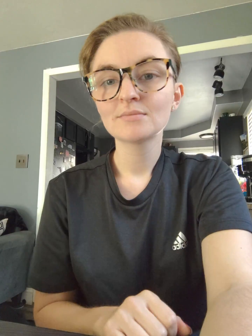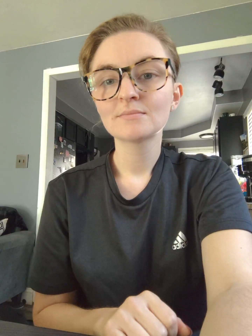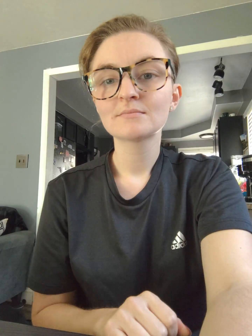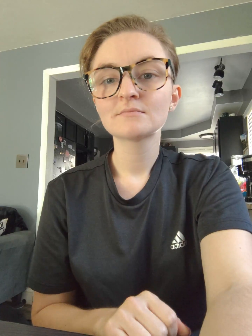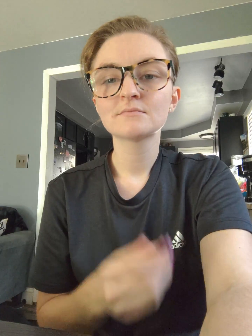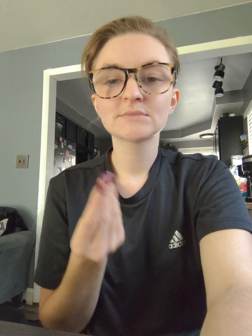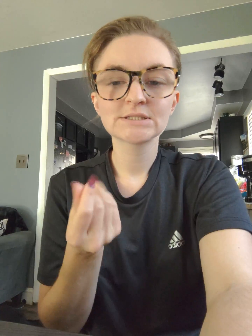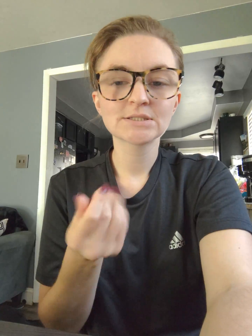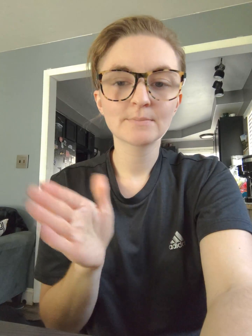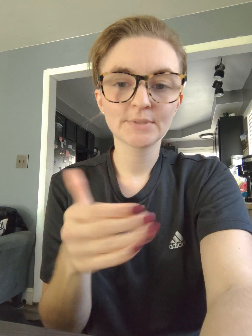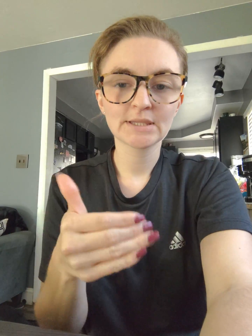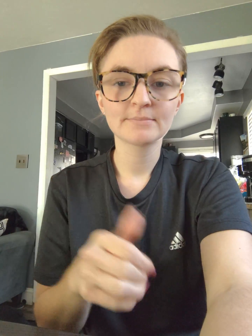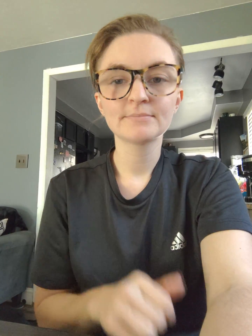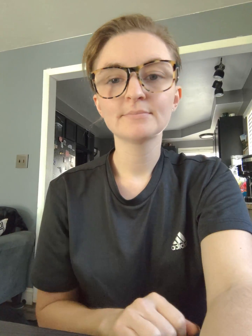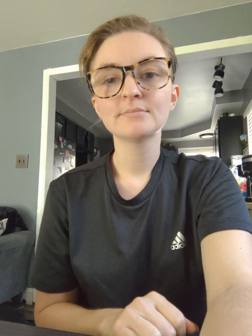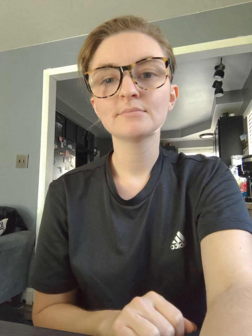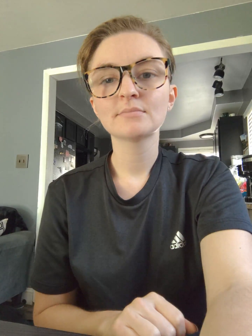sandbox